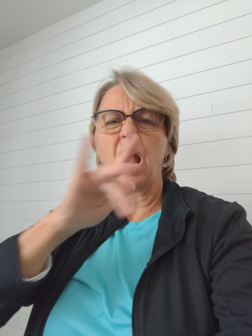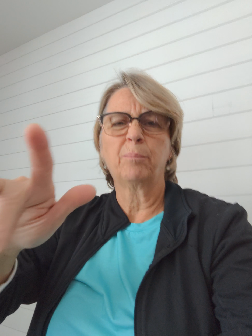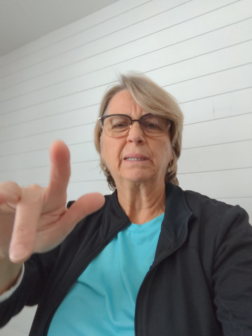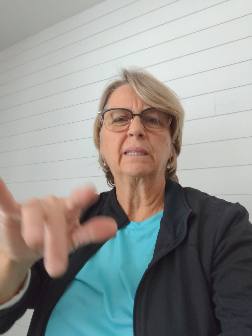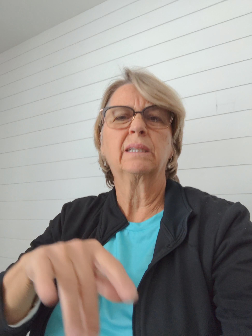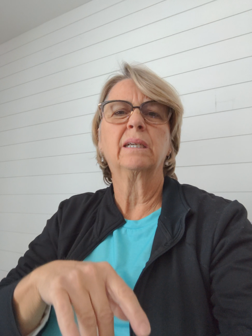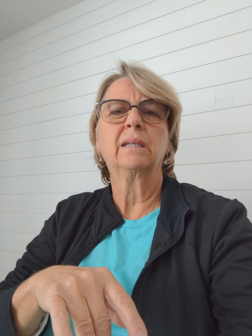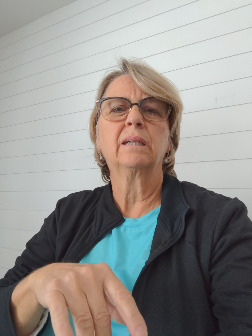empty